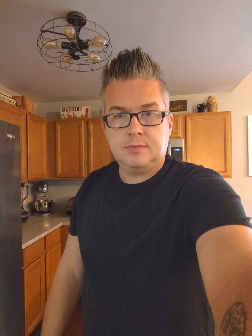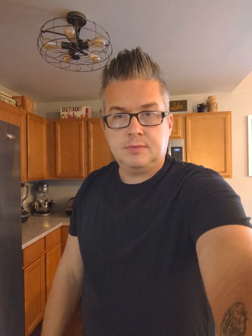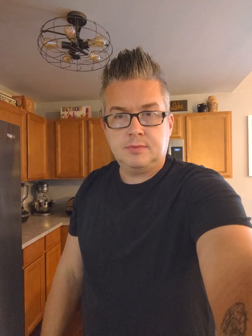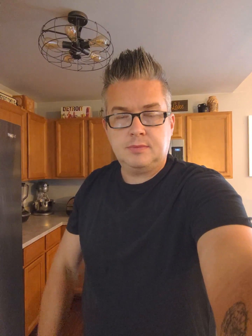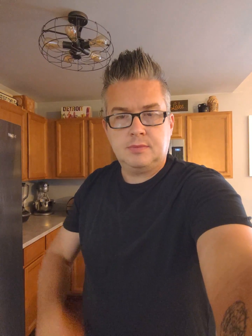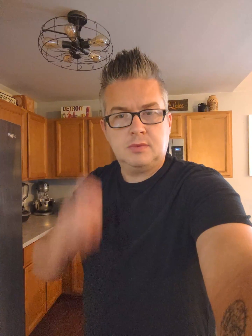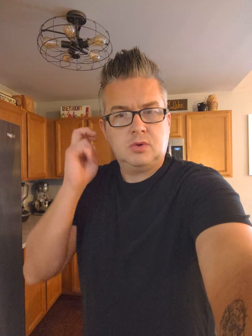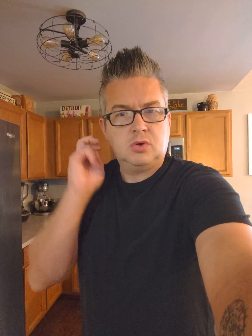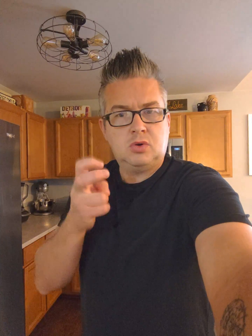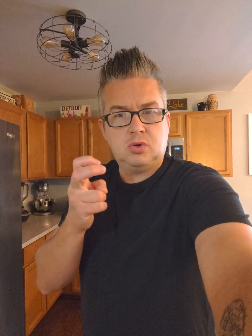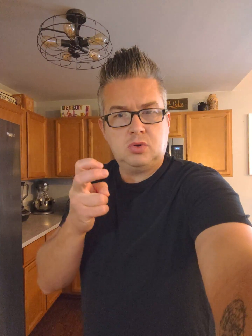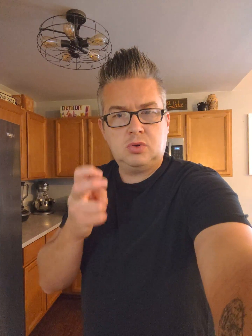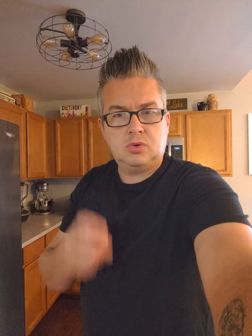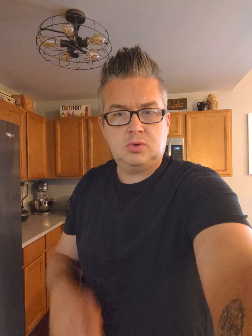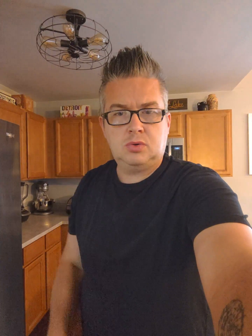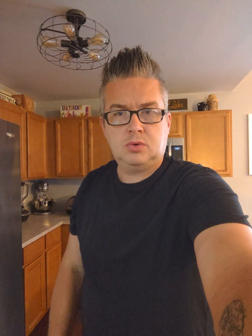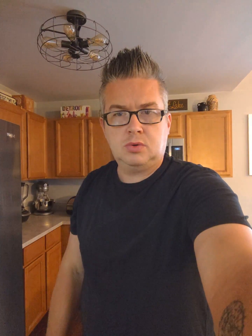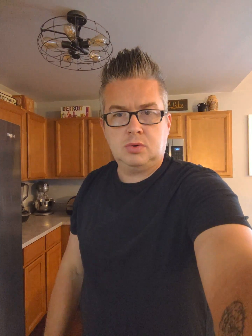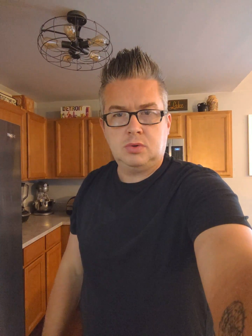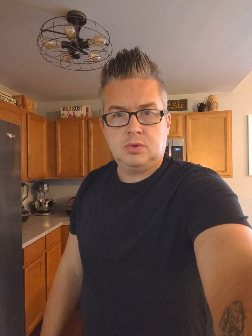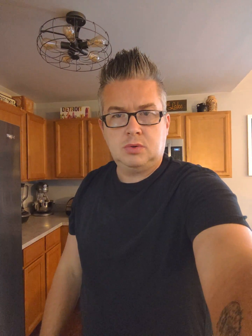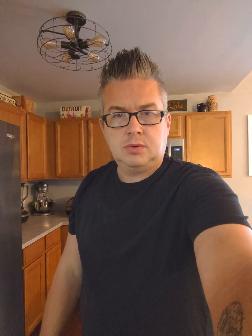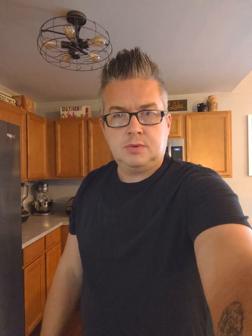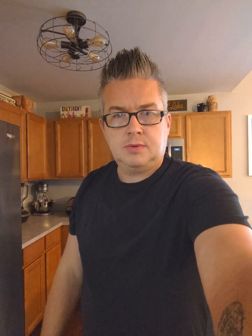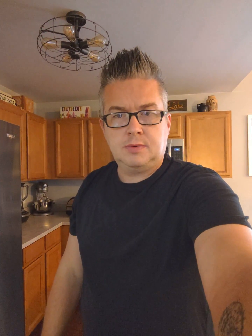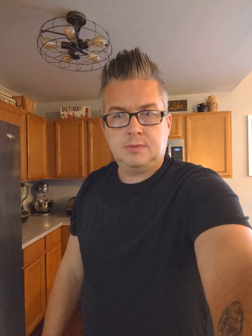hard